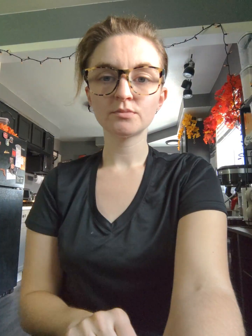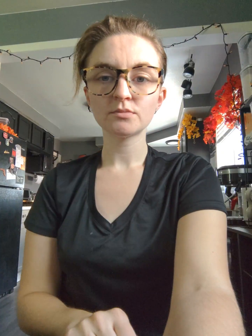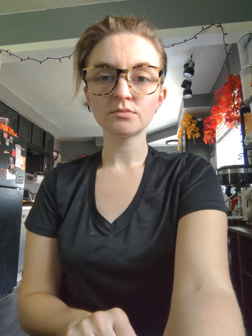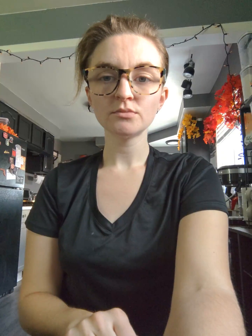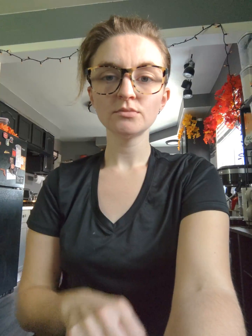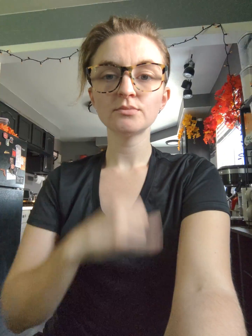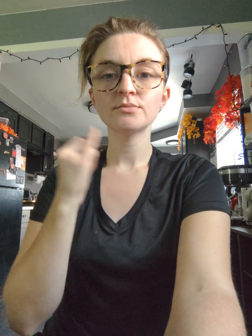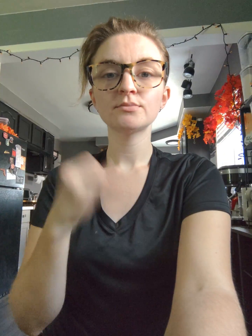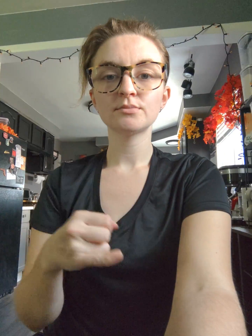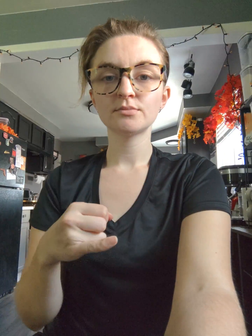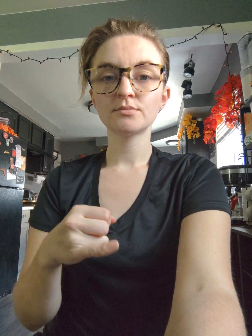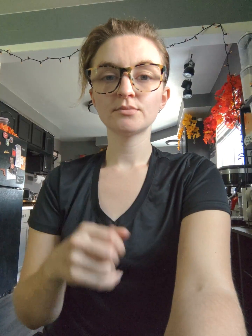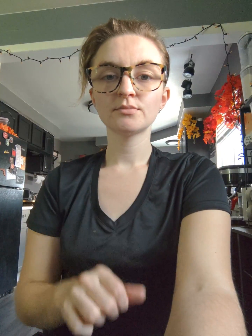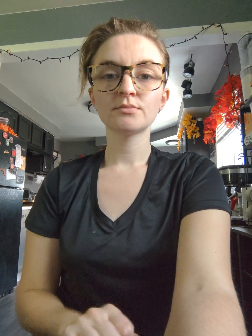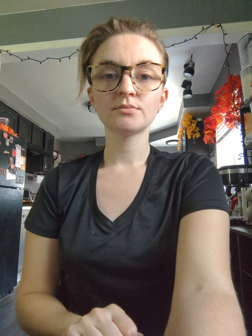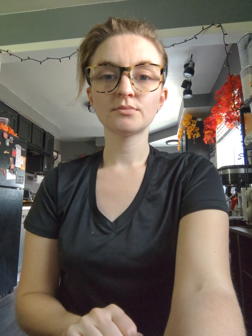last